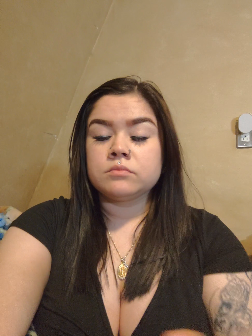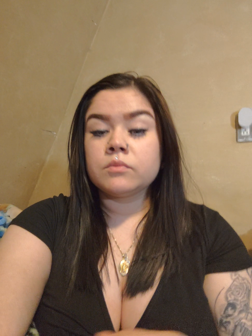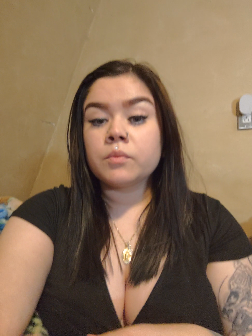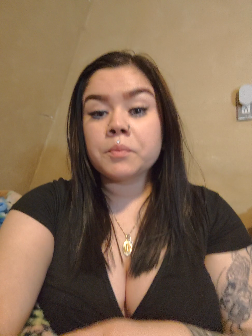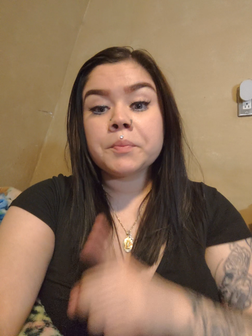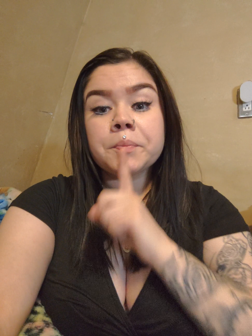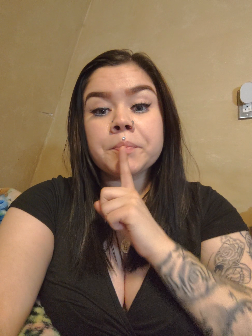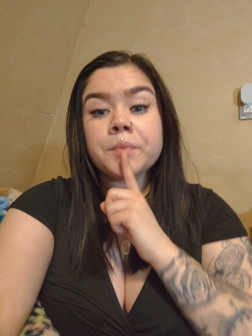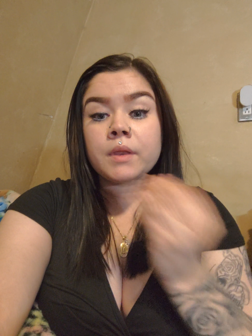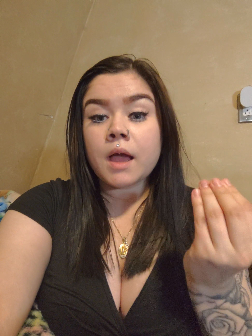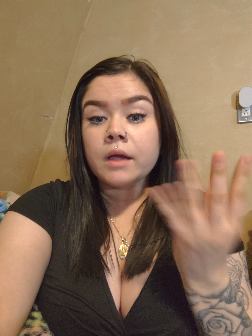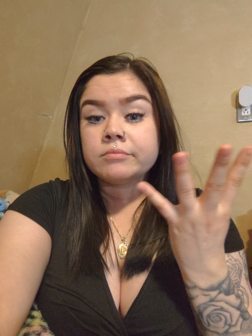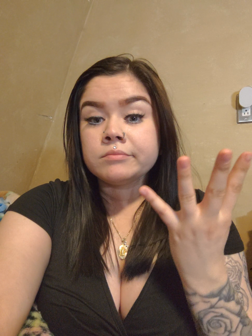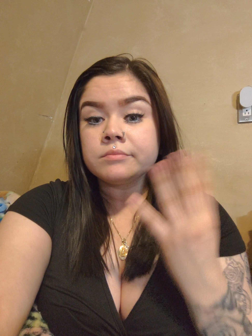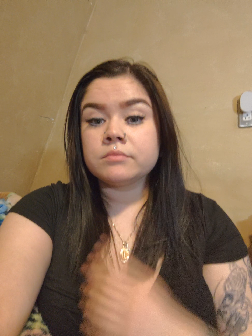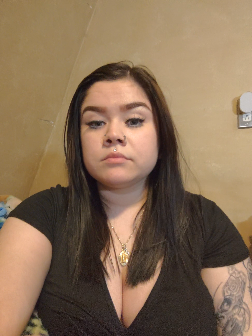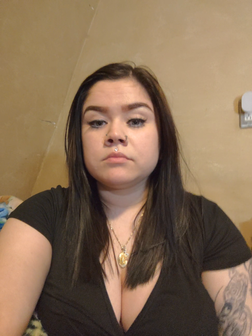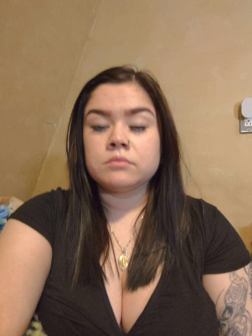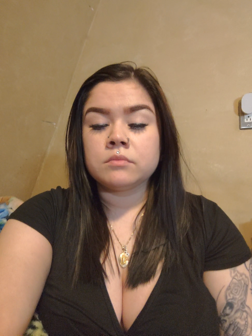lamp